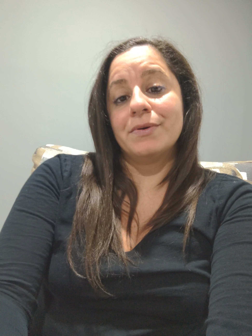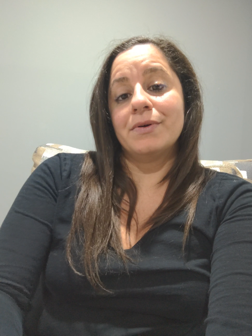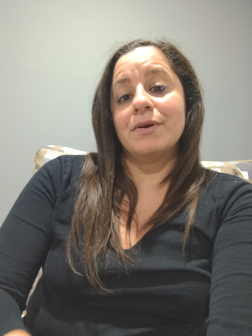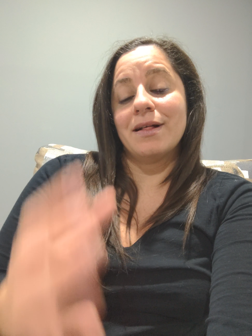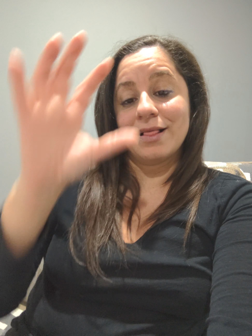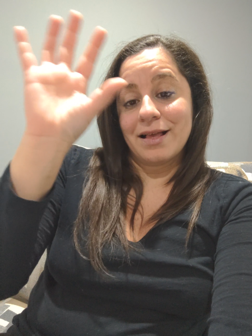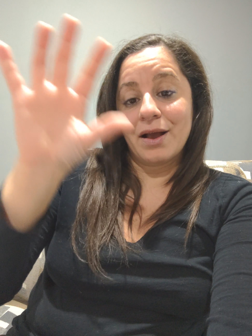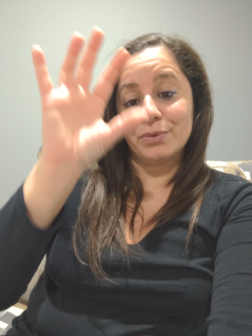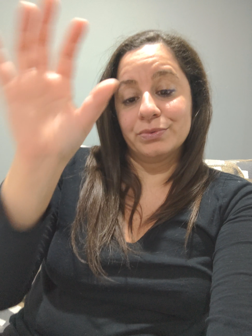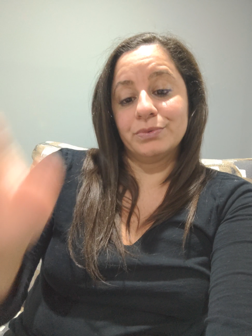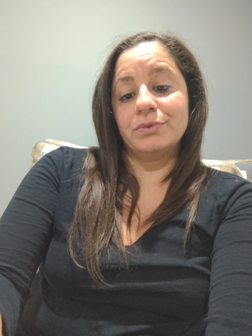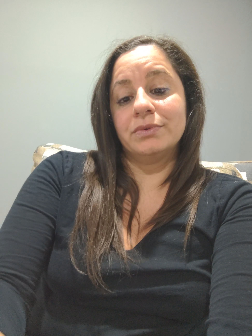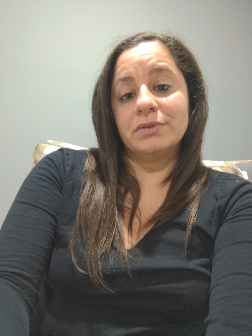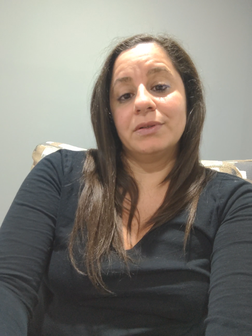cloud